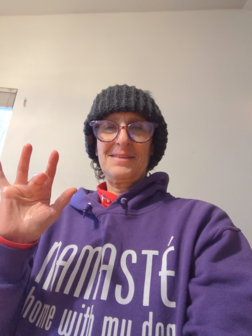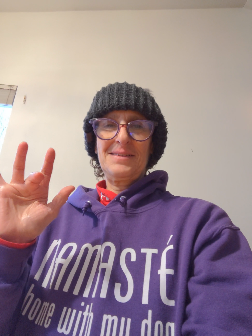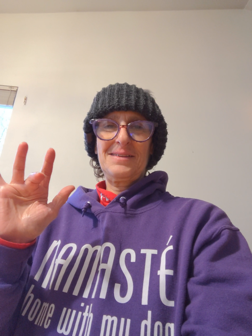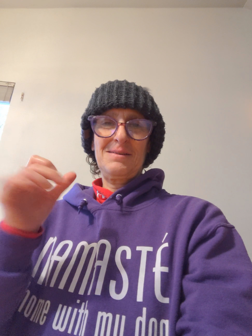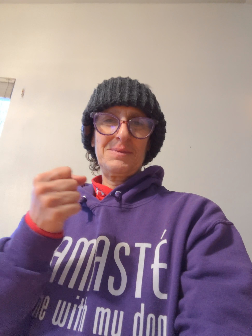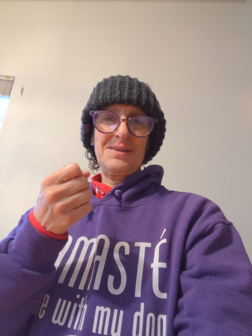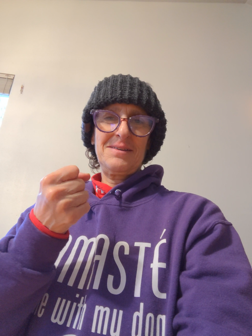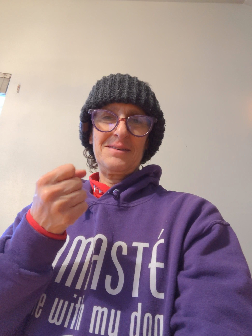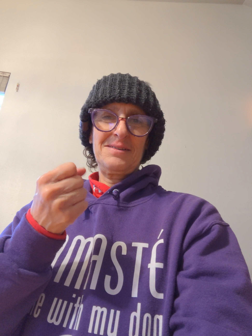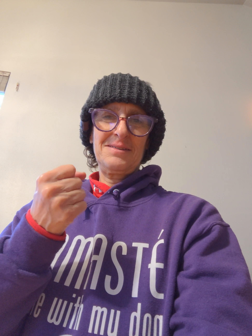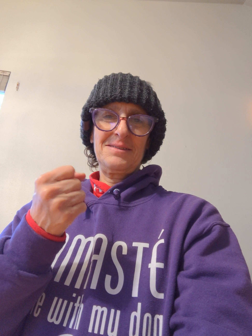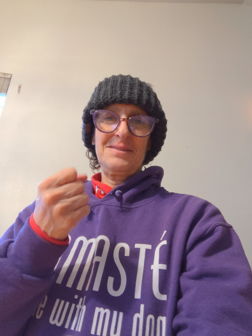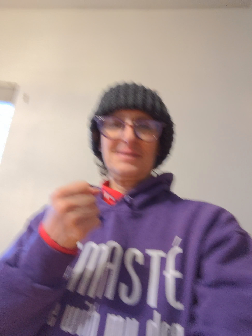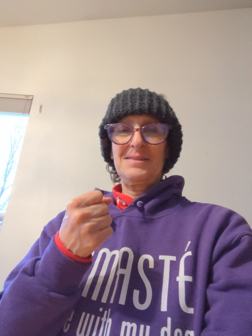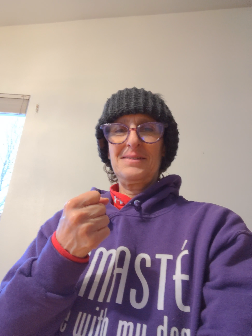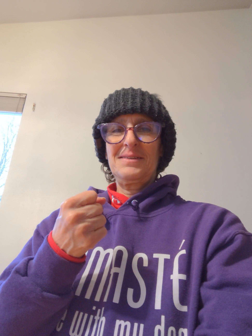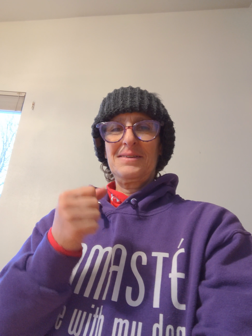milk